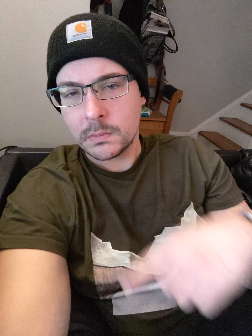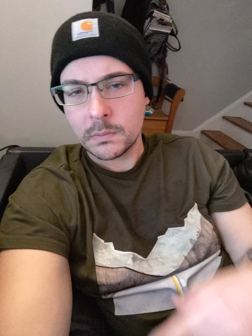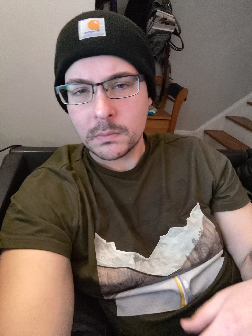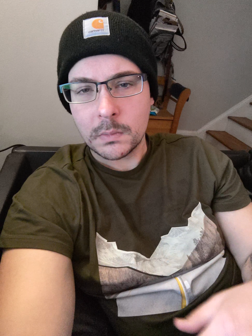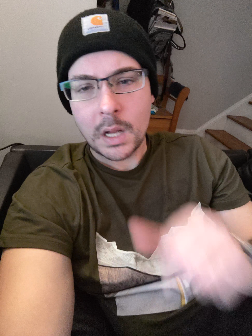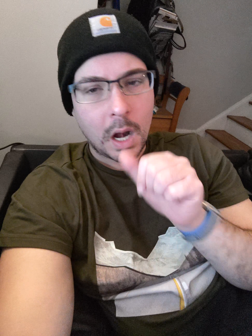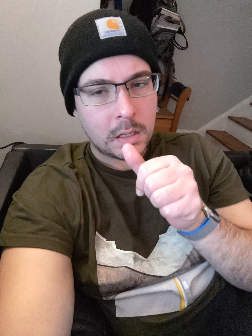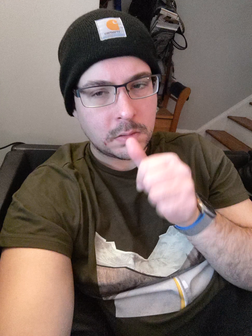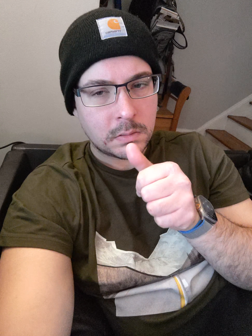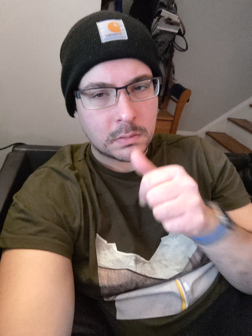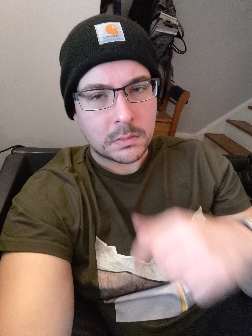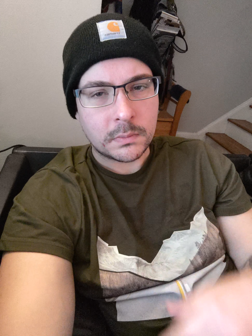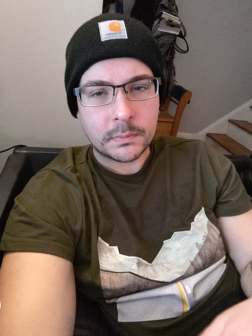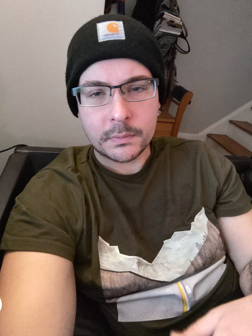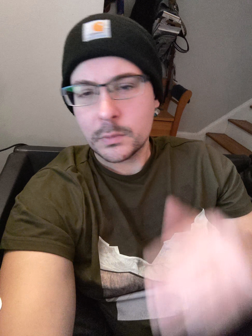nuts